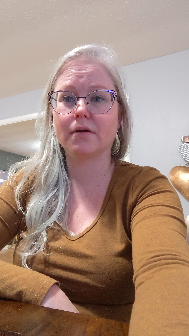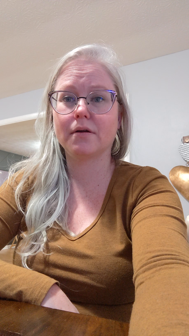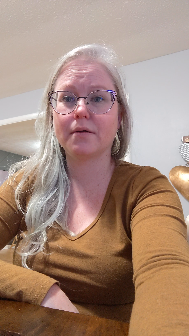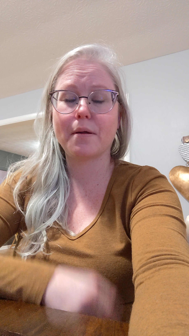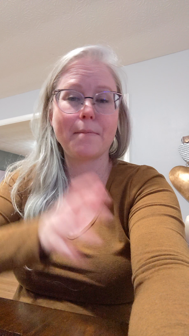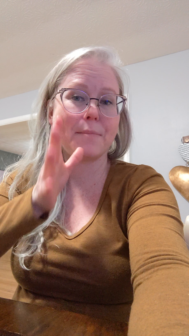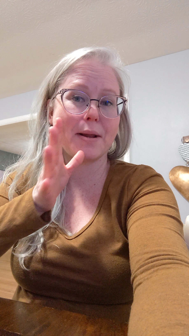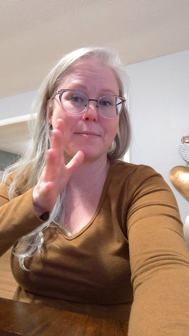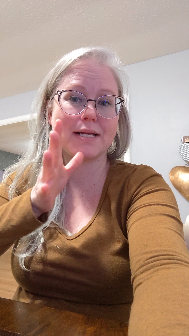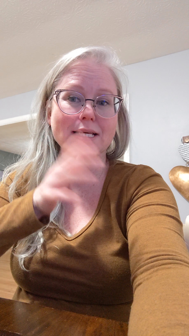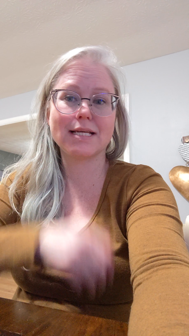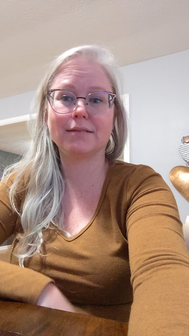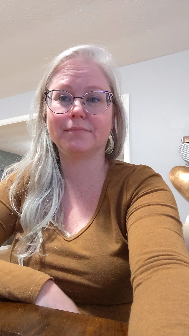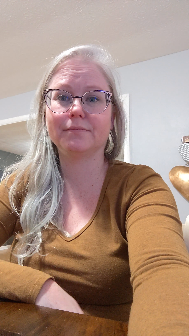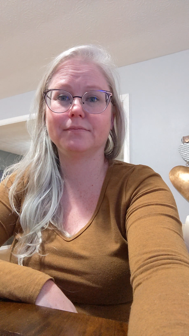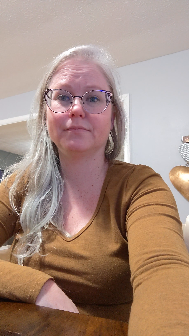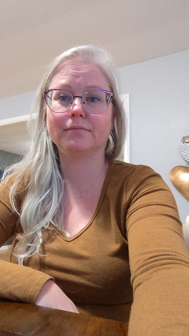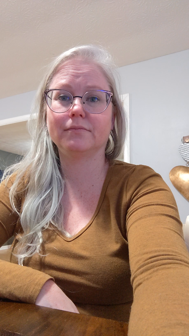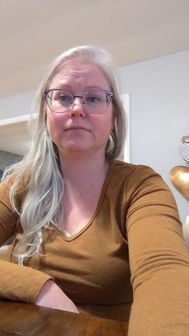mommy